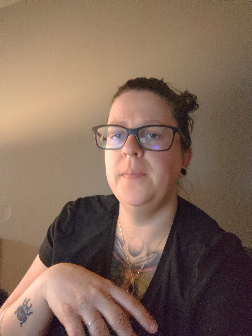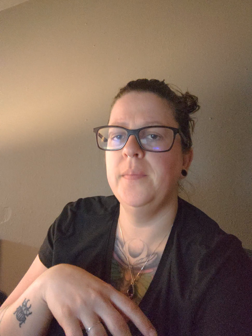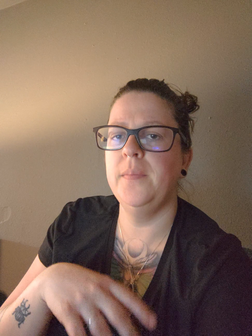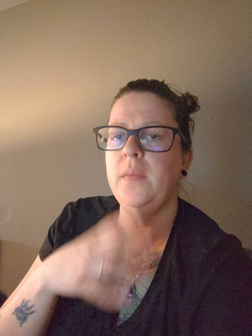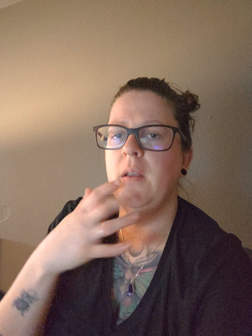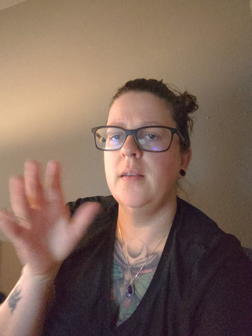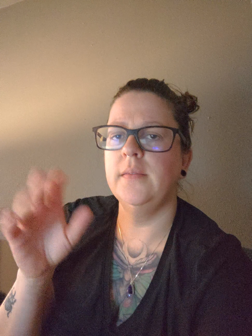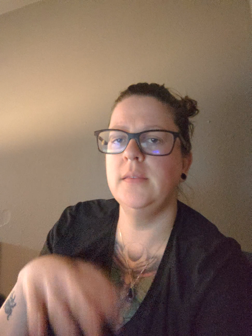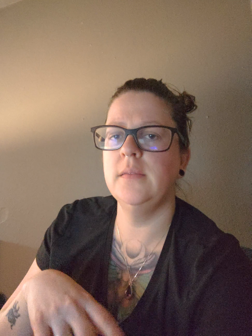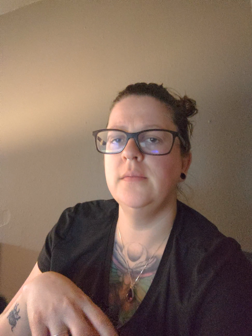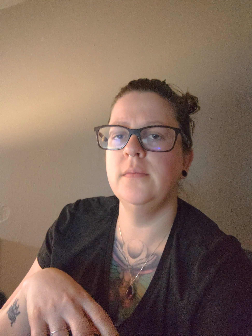hot